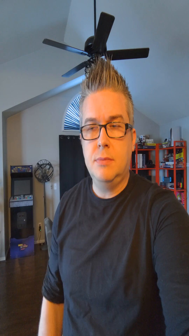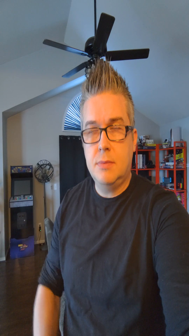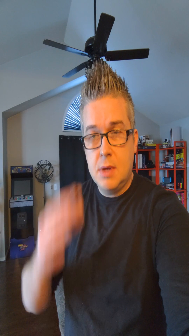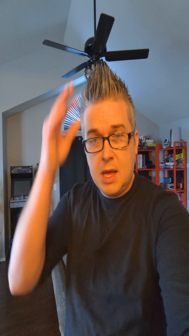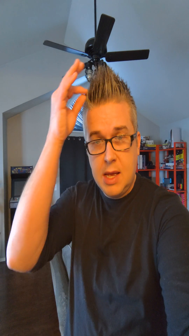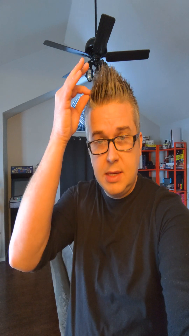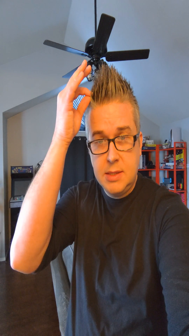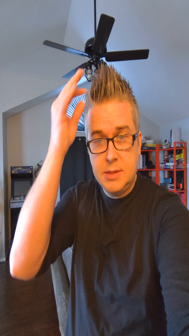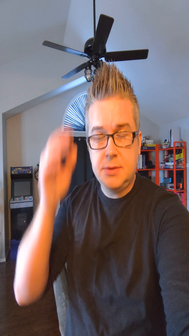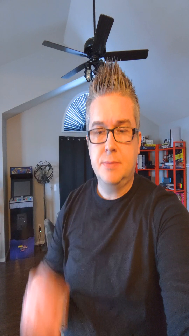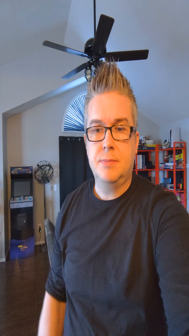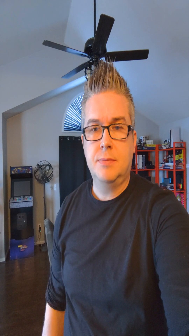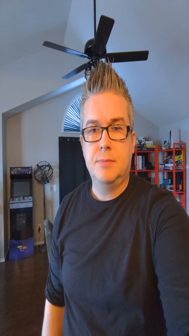hair